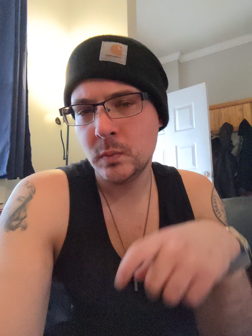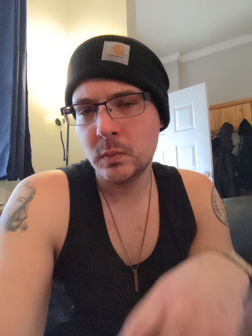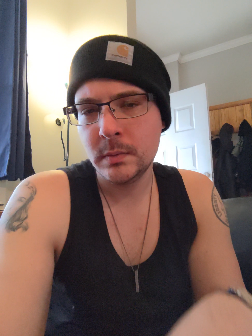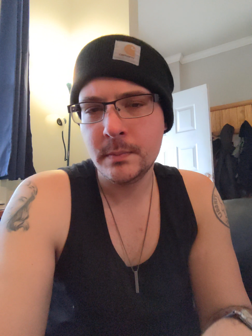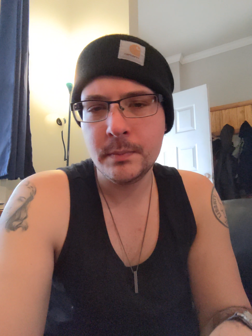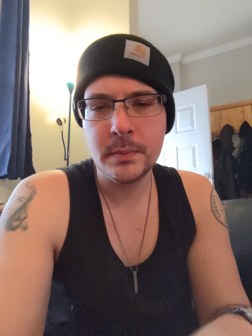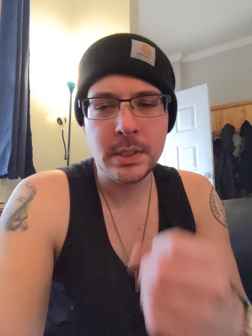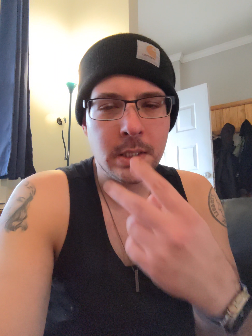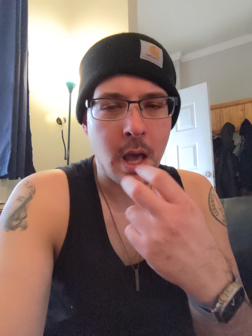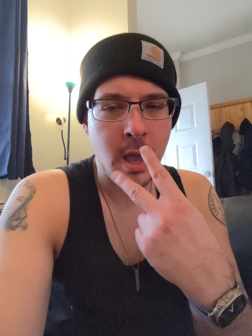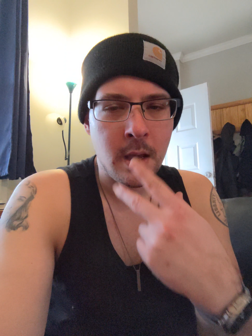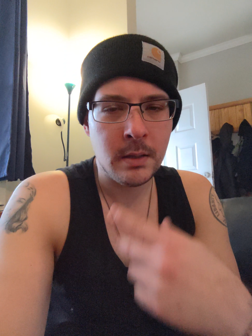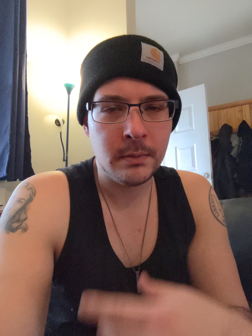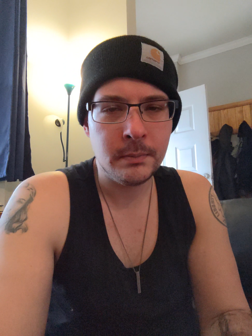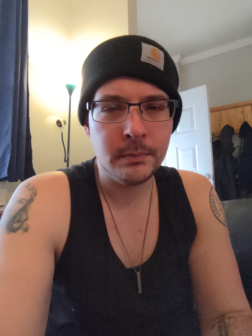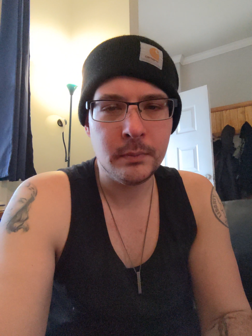snack